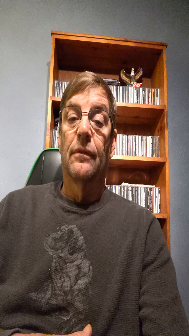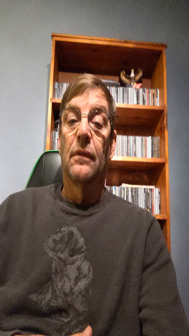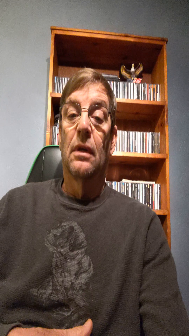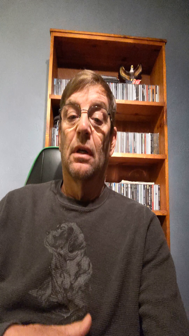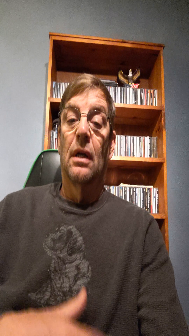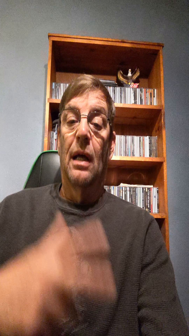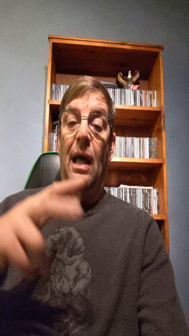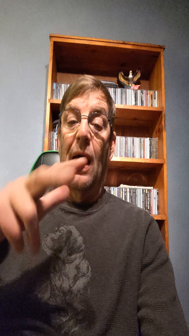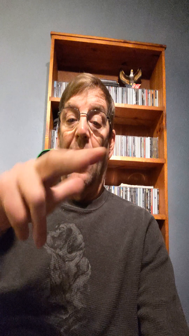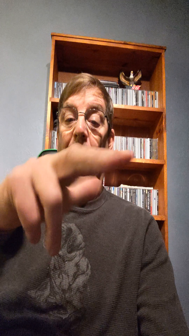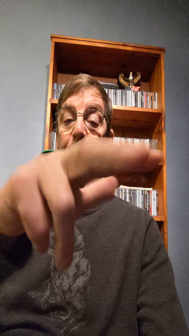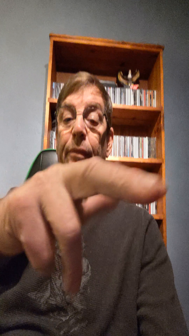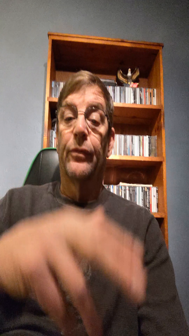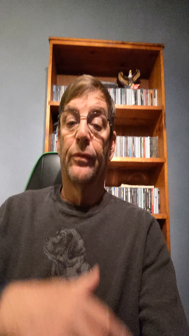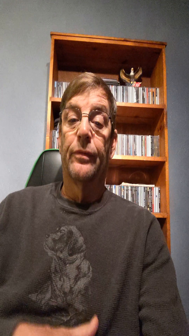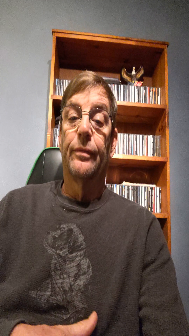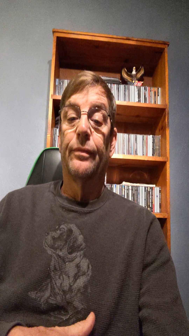helicopter